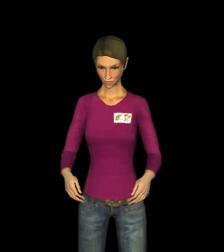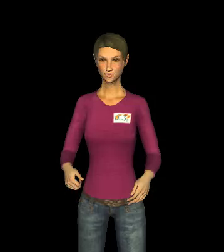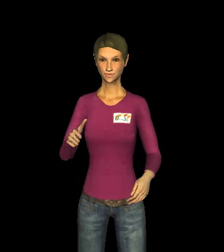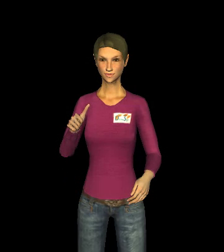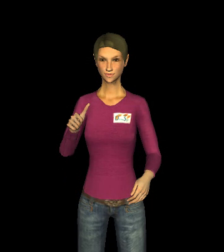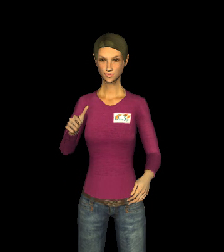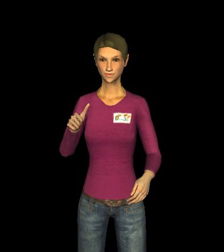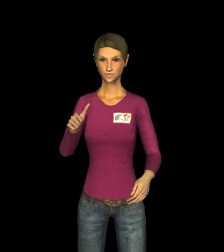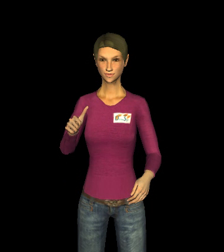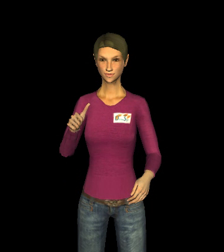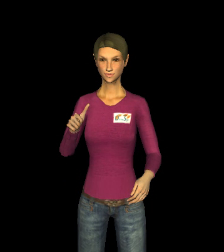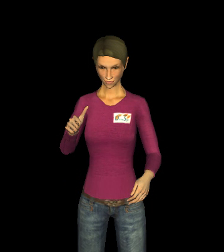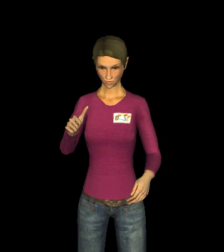جرس